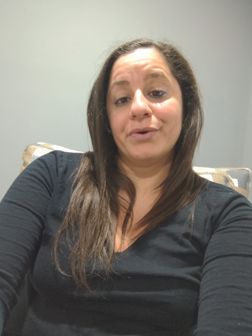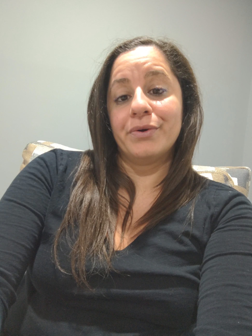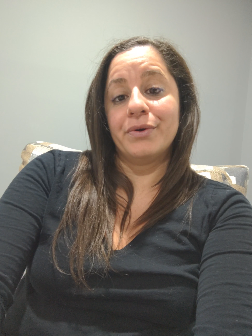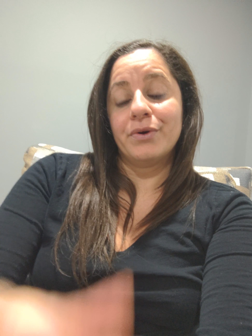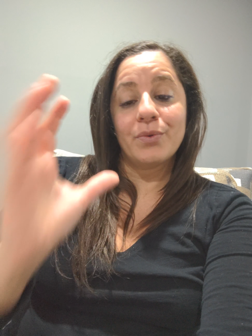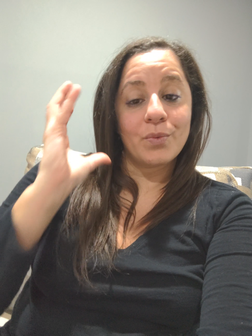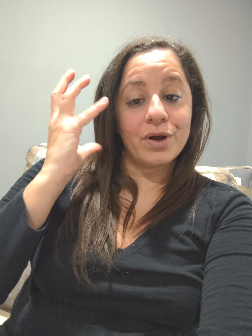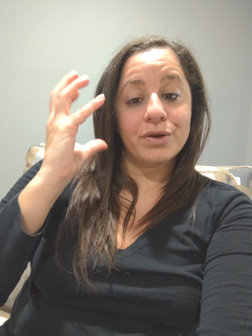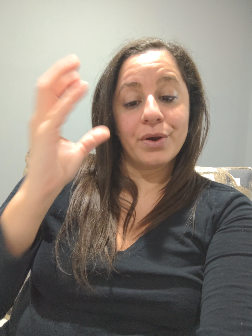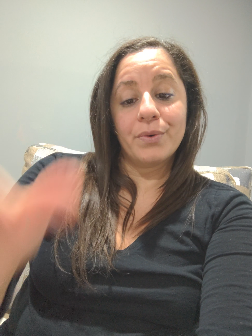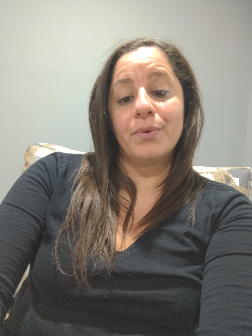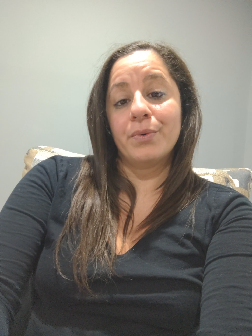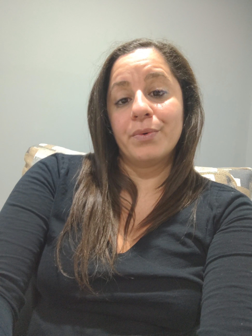radio